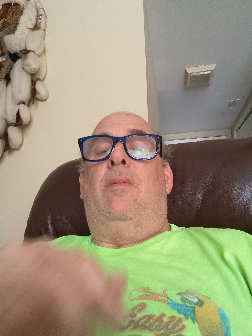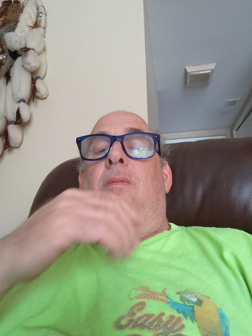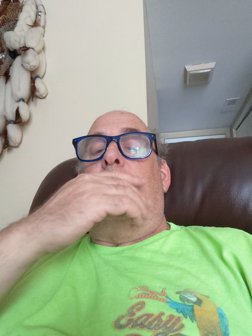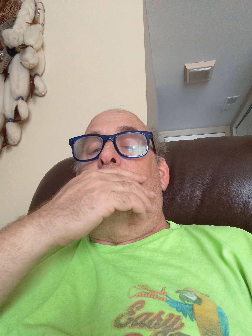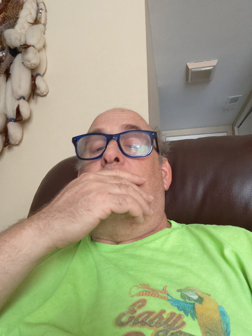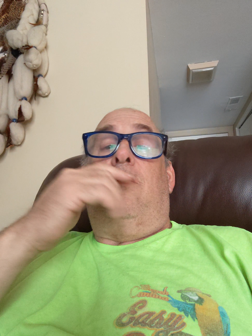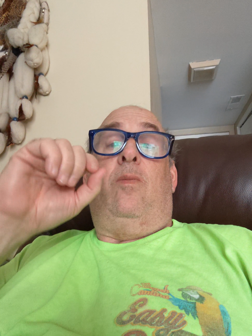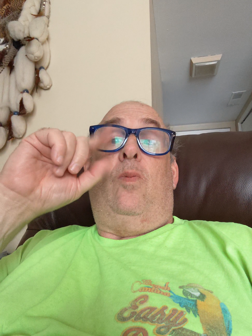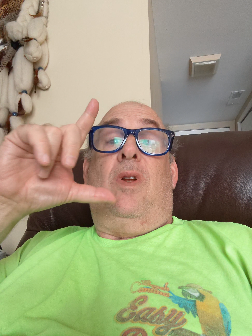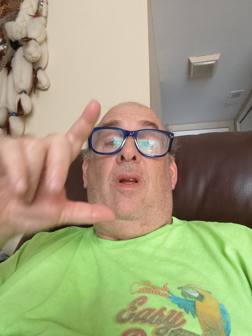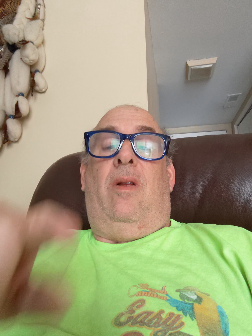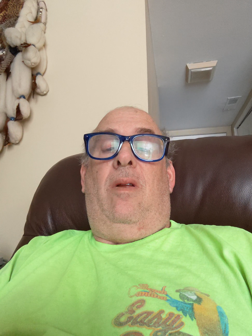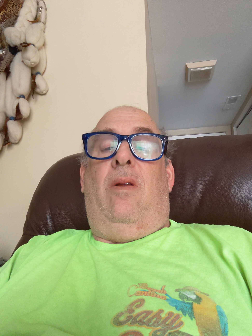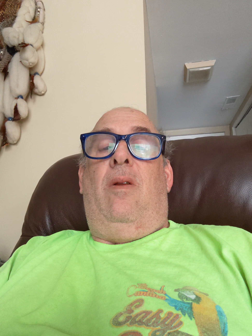awake